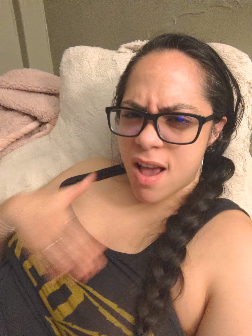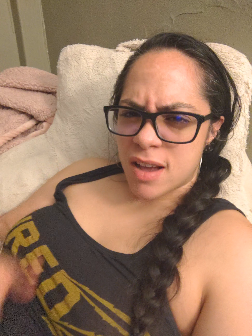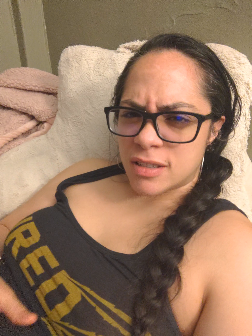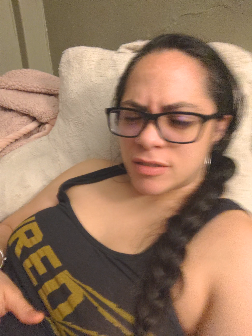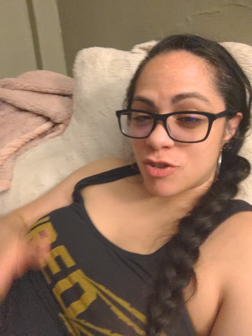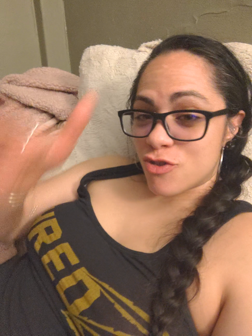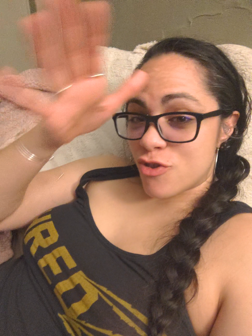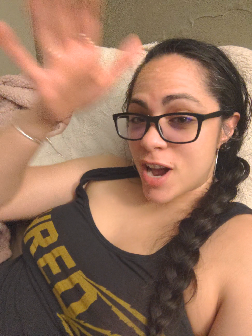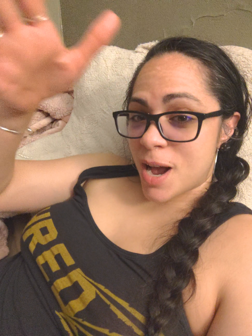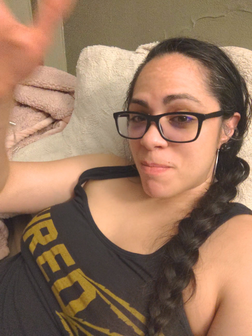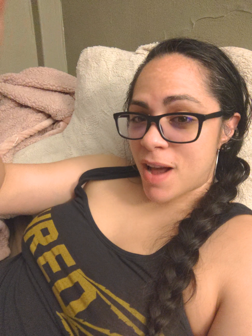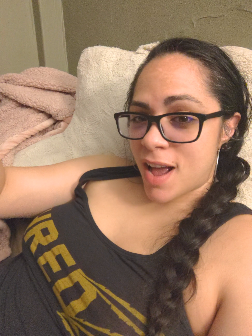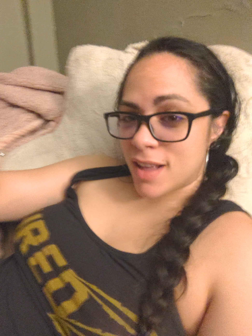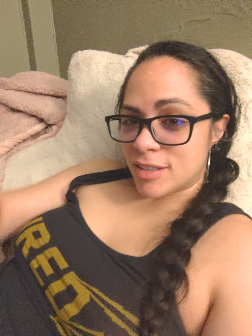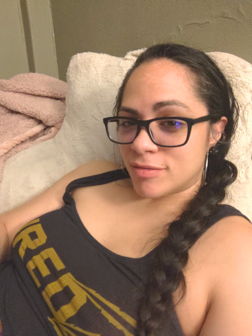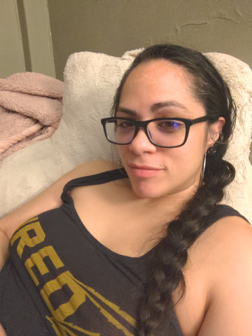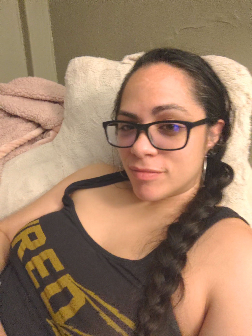grandpa